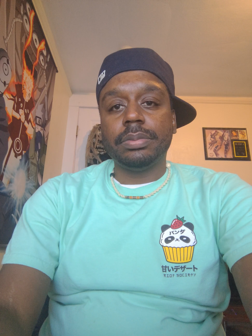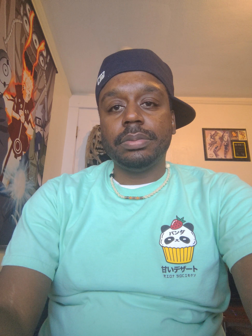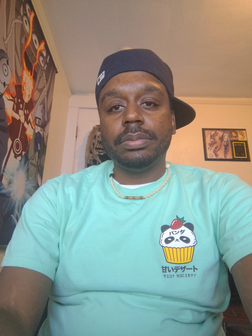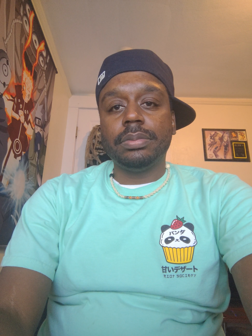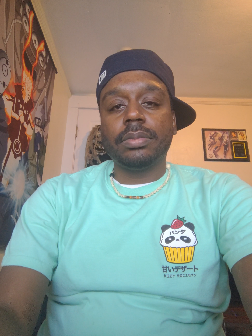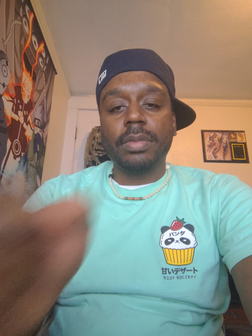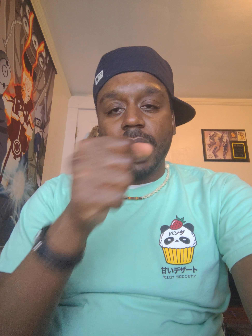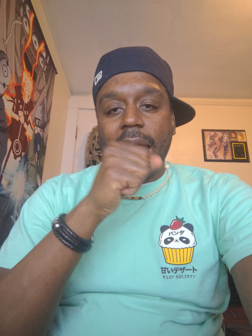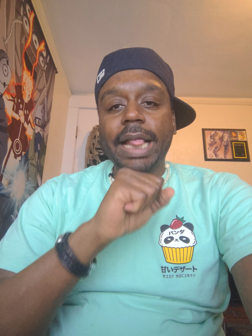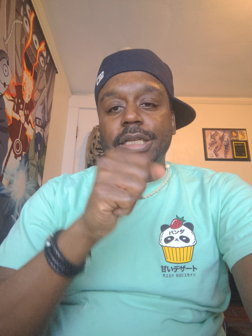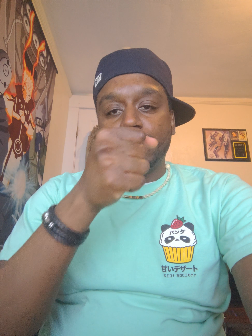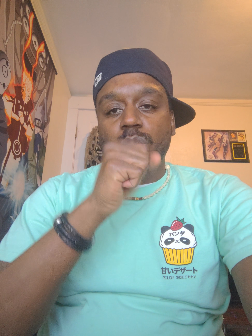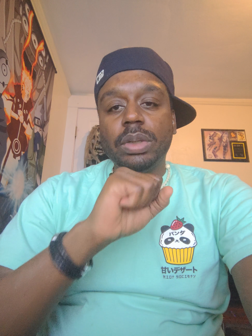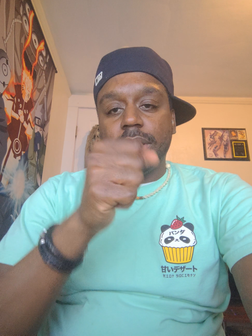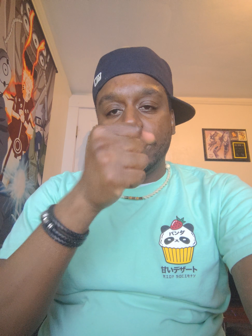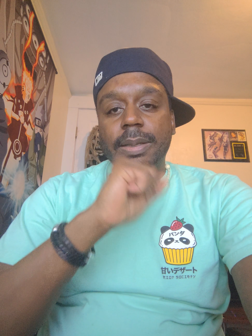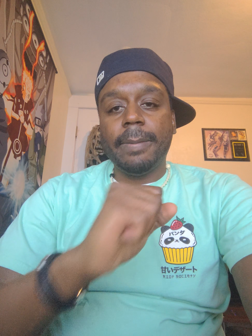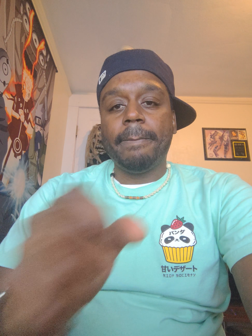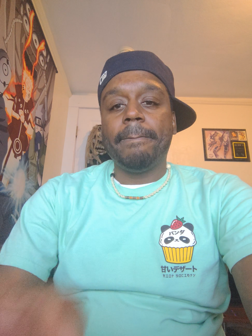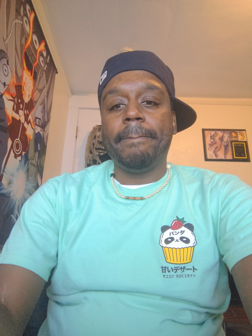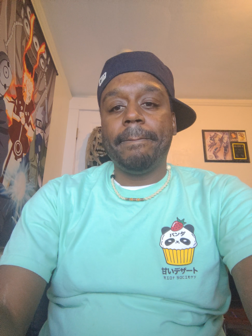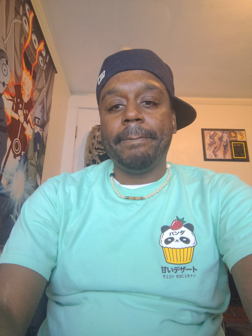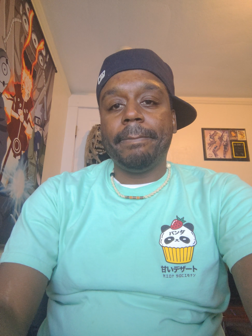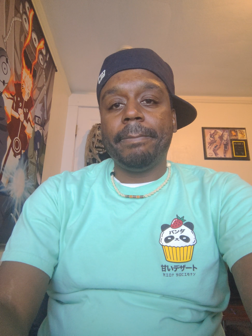ice cream